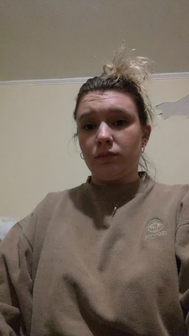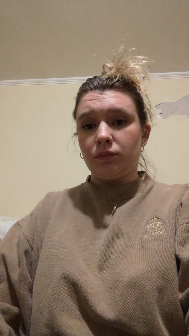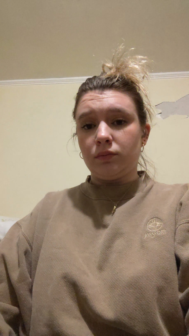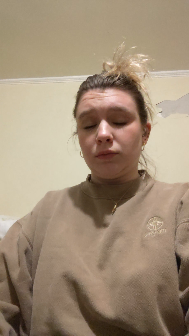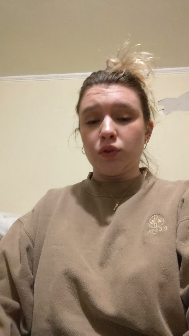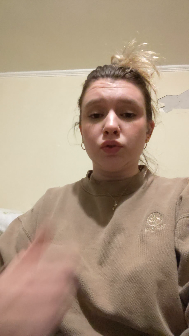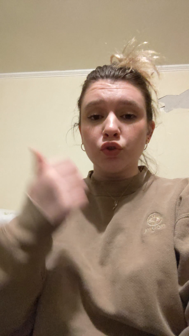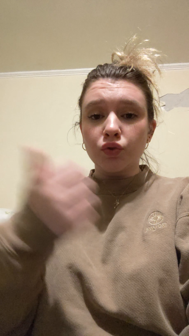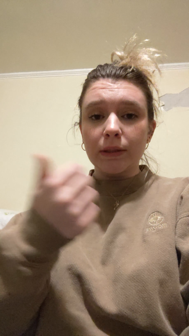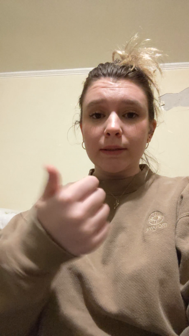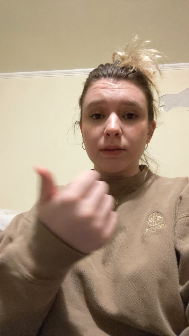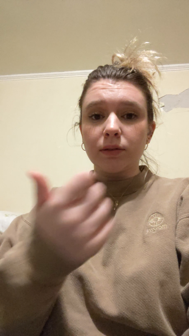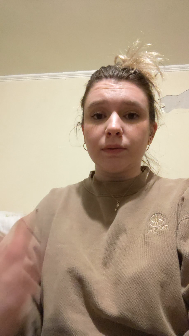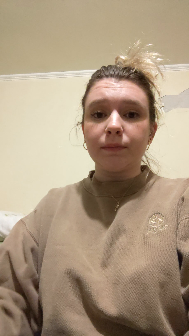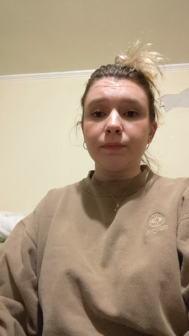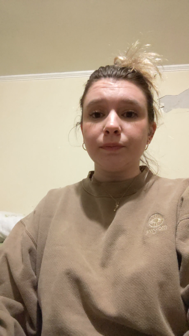chase